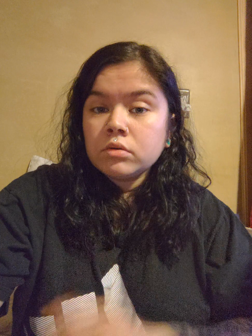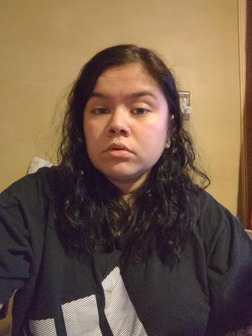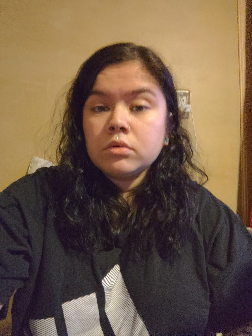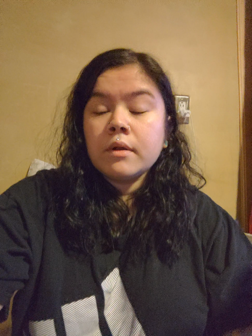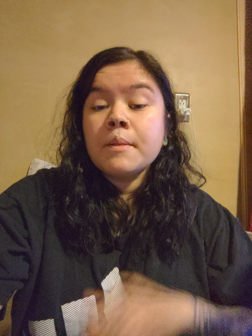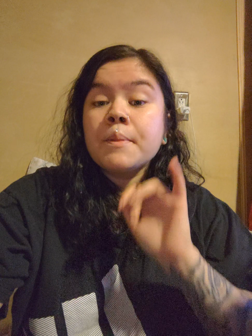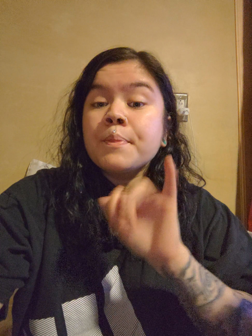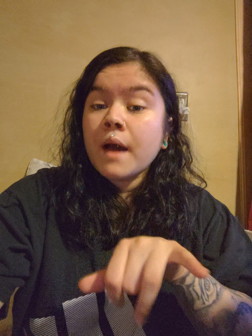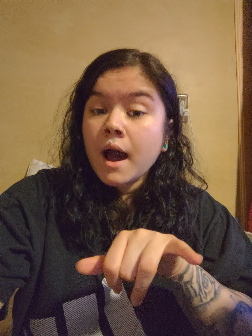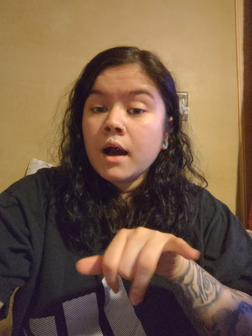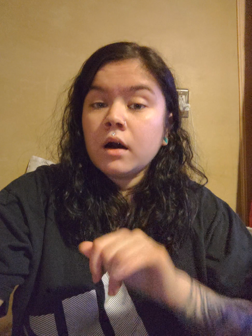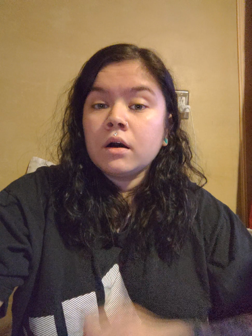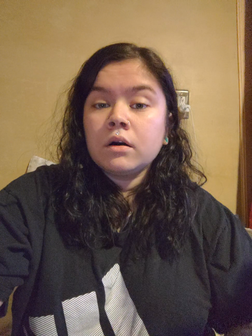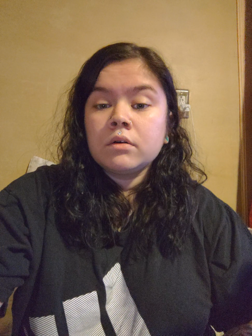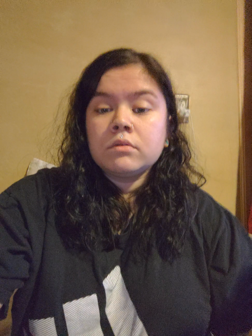that